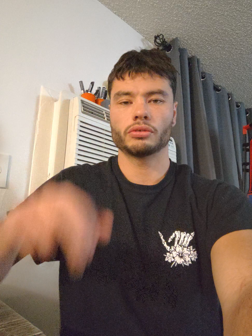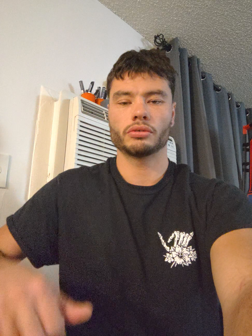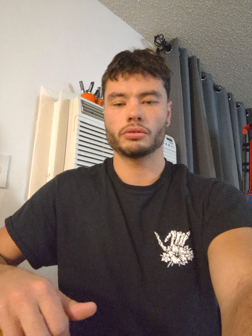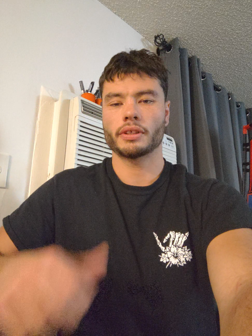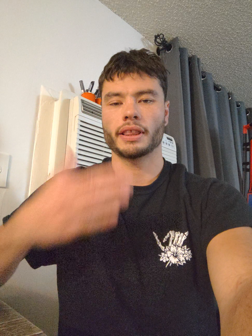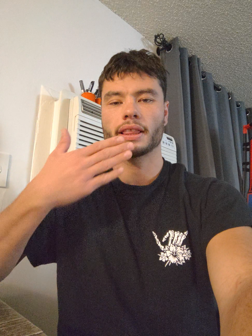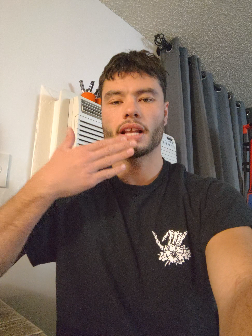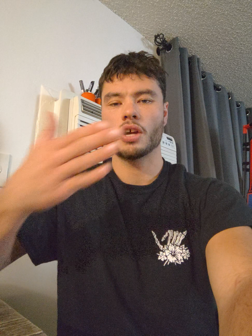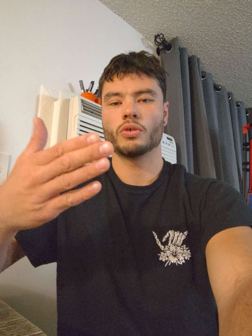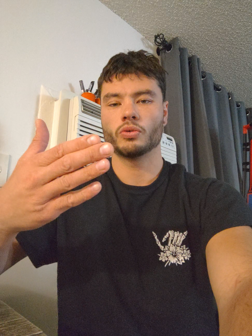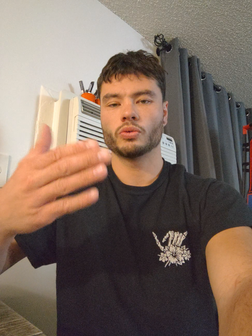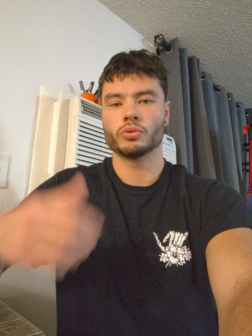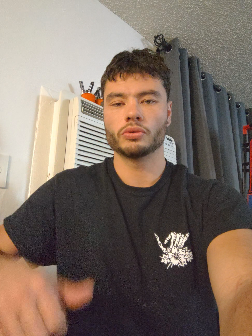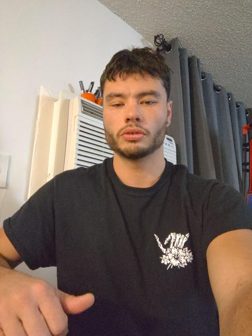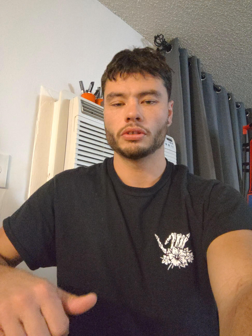thank you